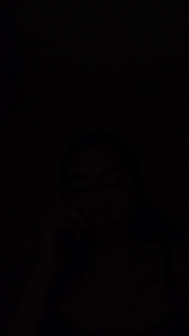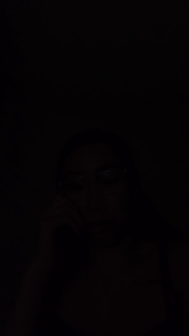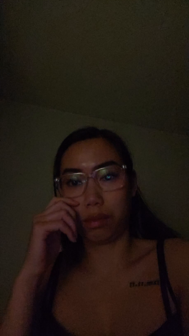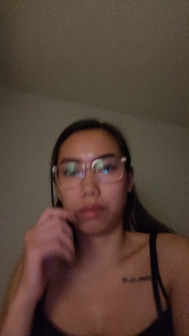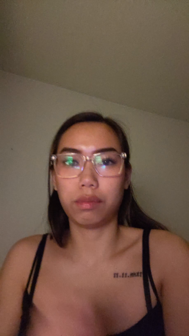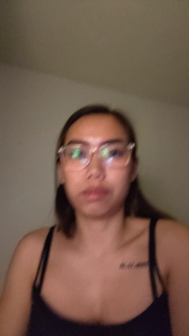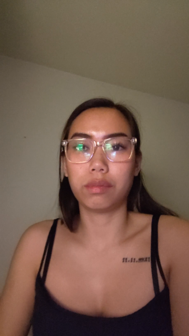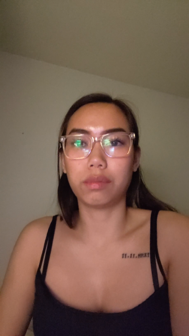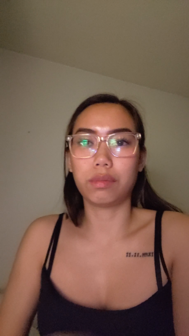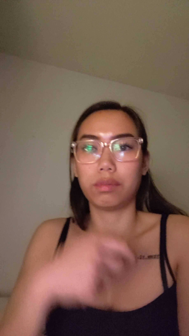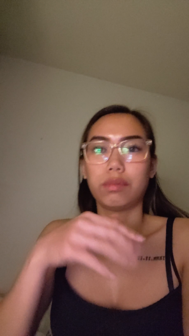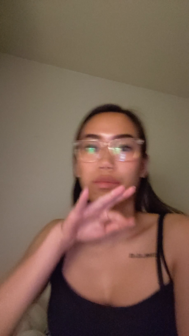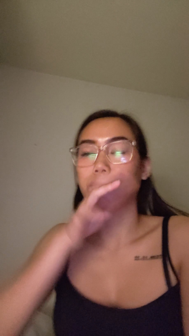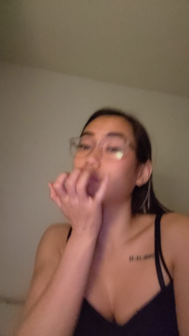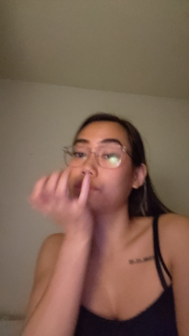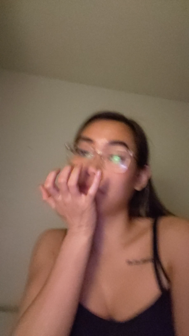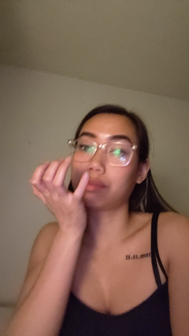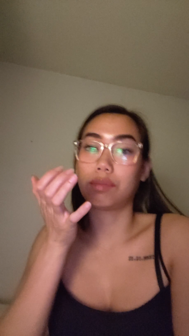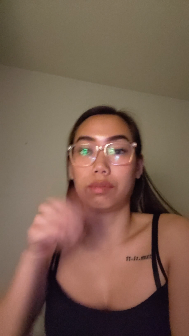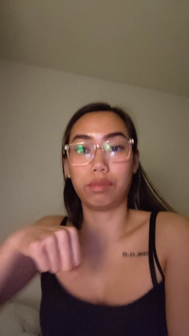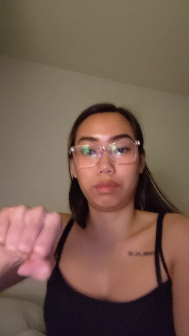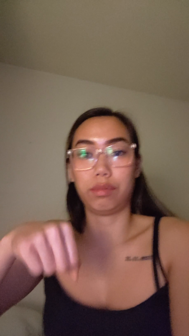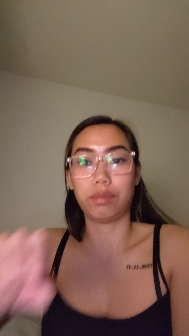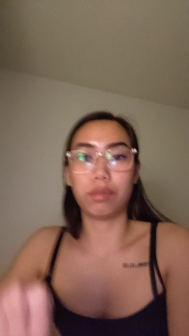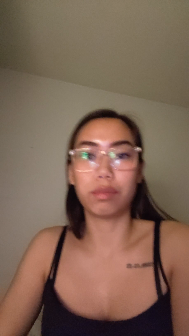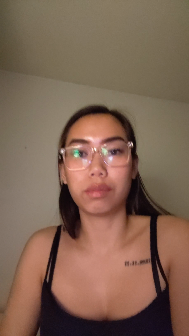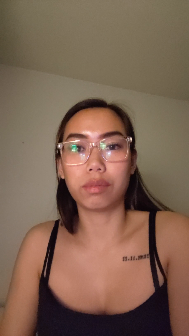lawn mower